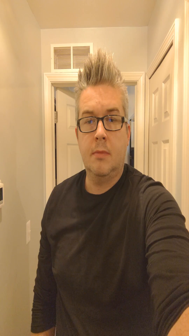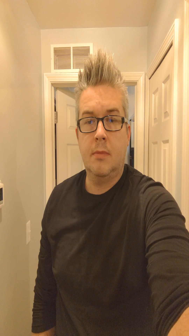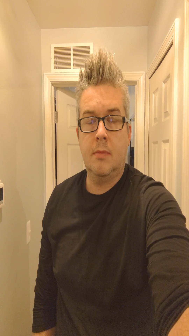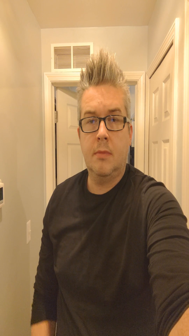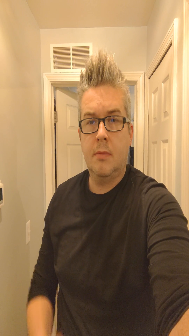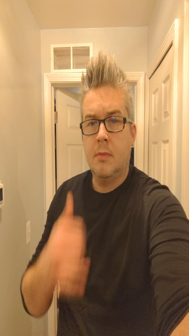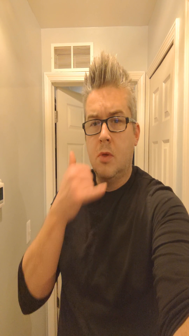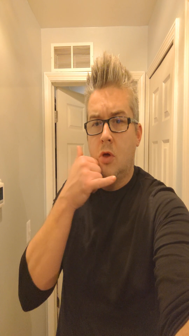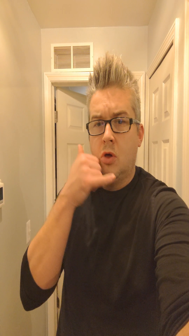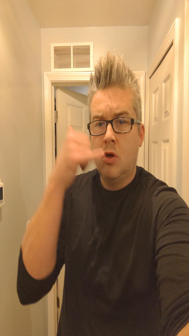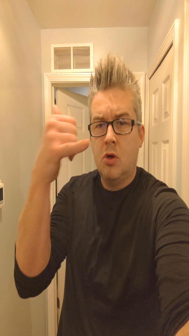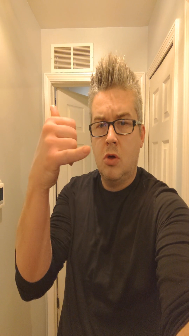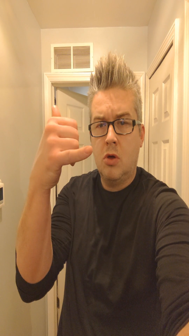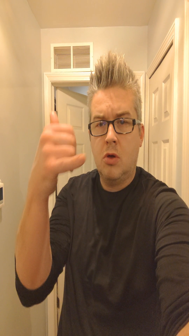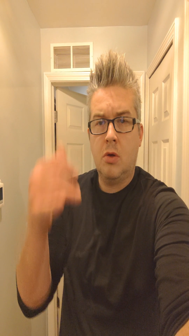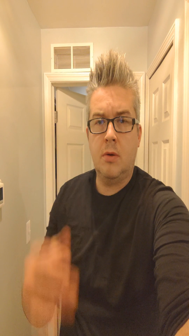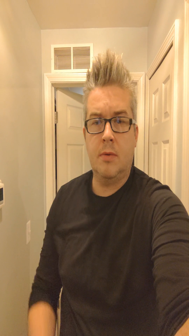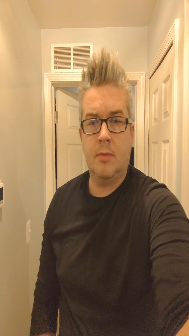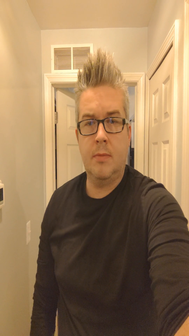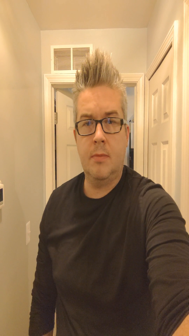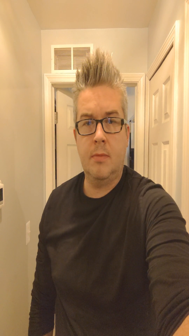call on the phone